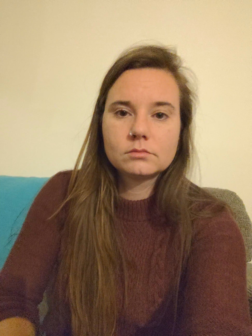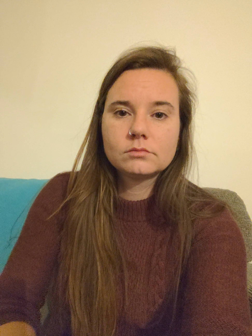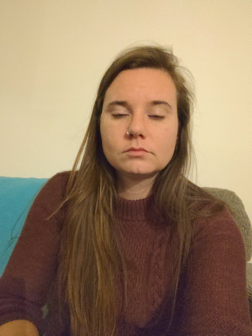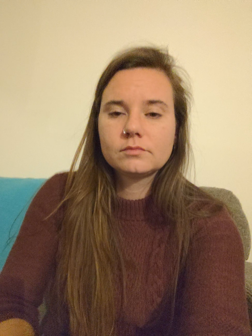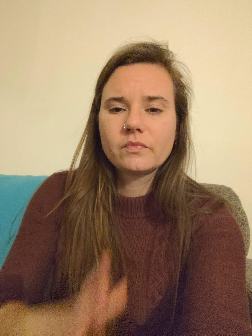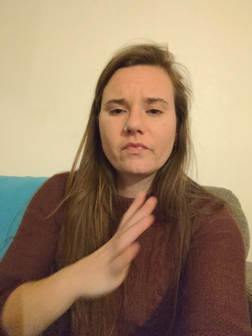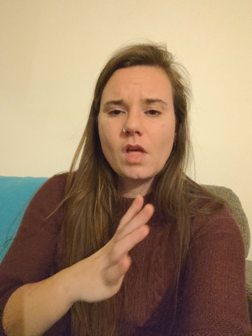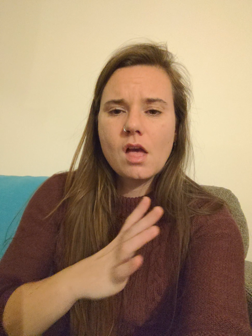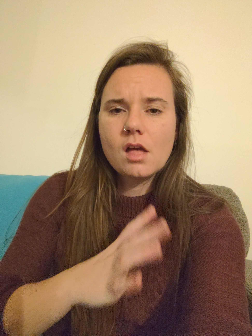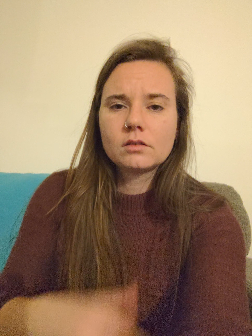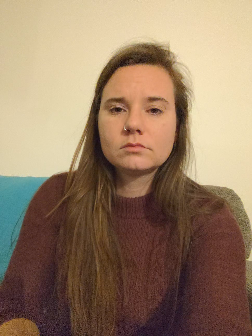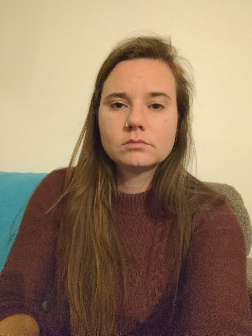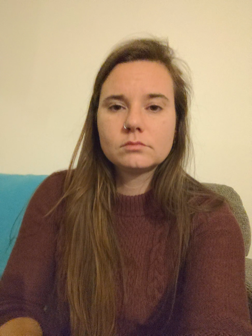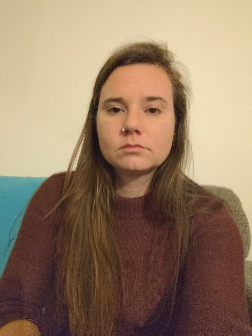fine